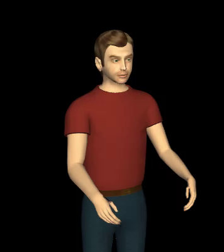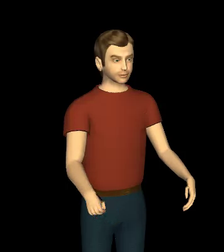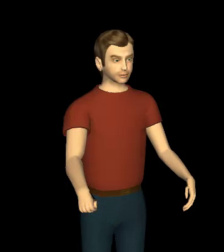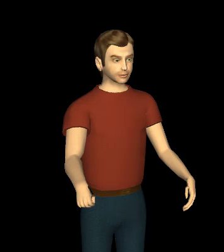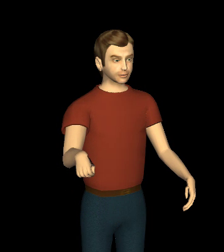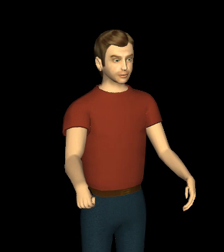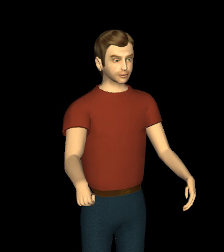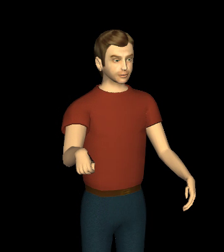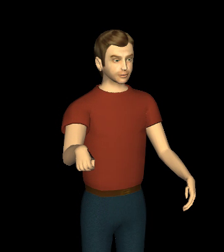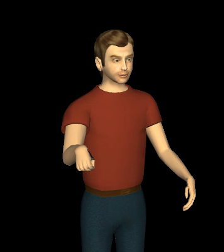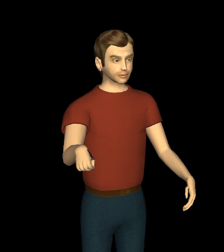أمتعة